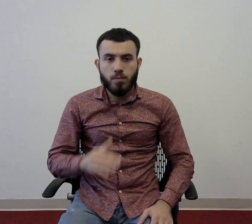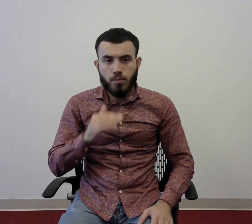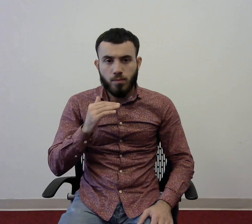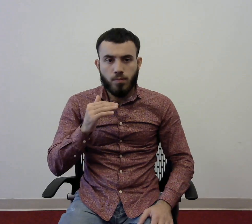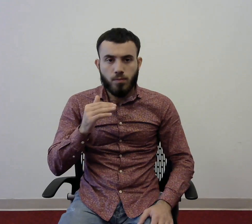siz